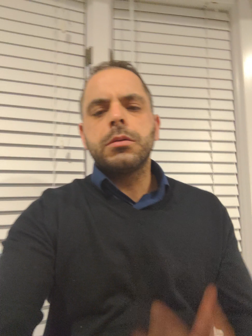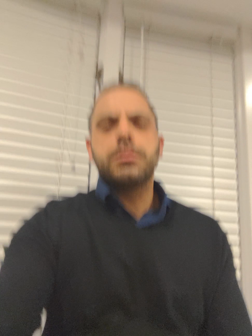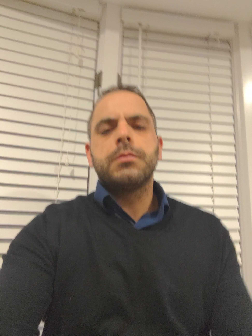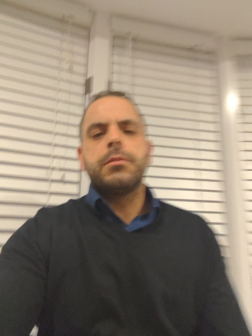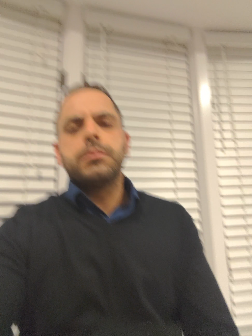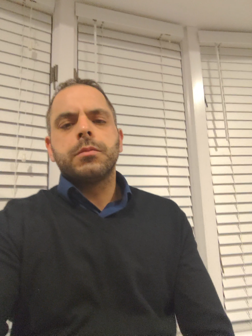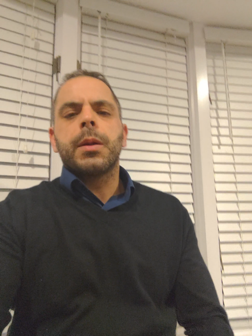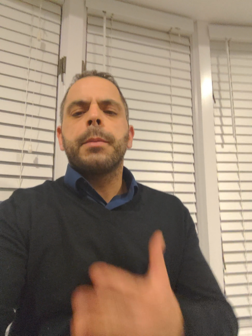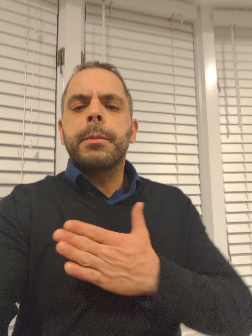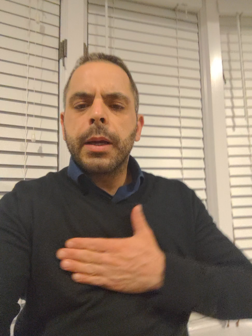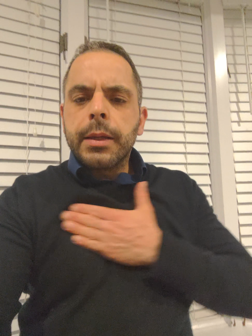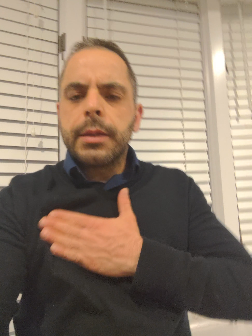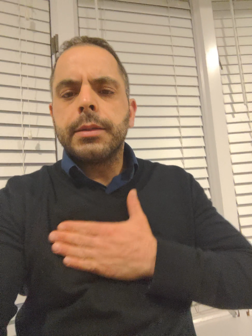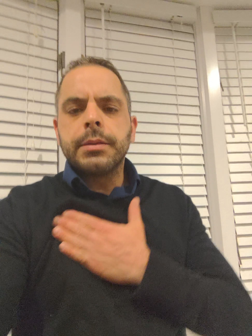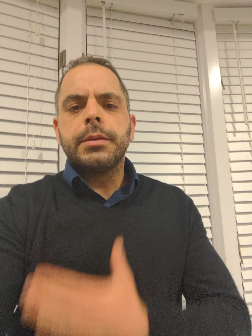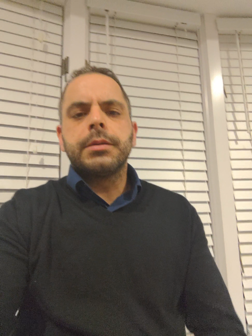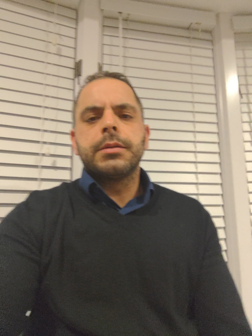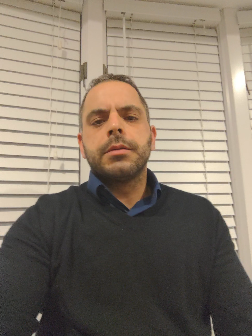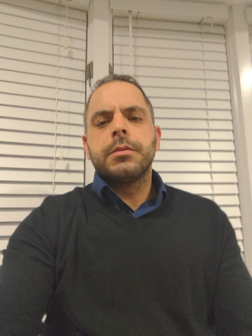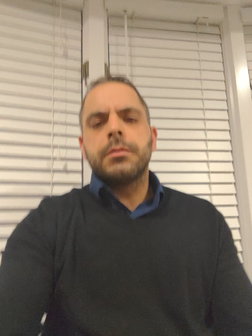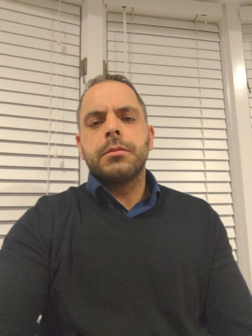please